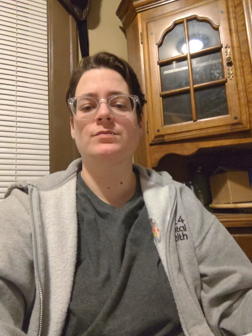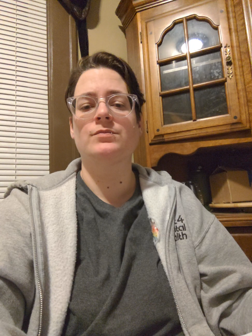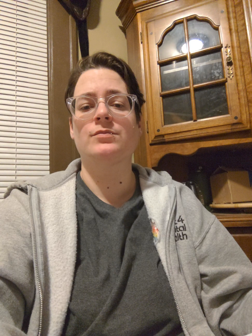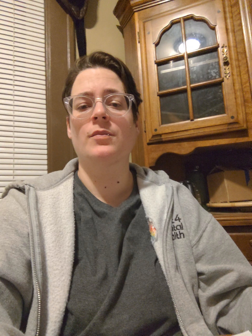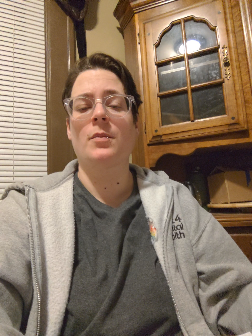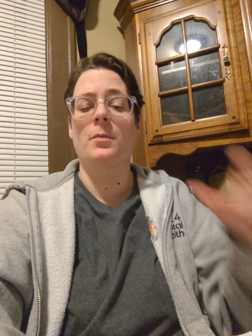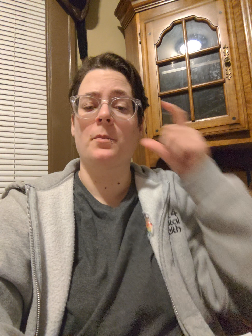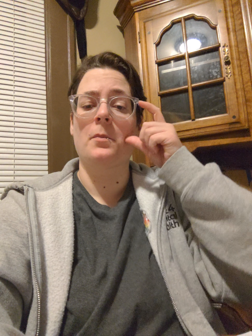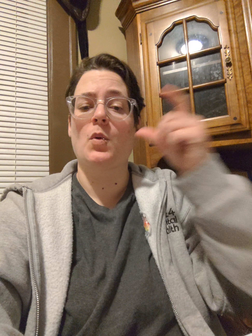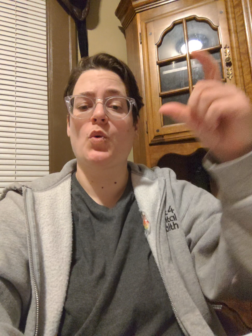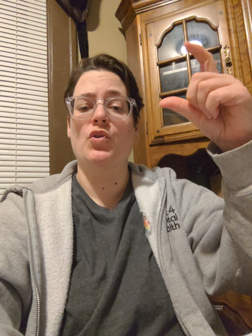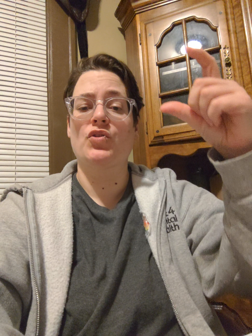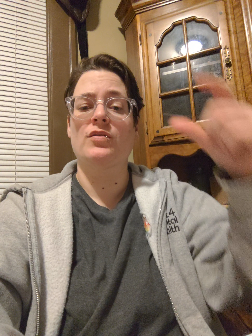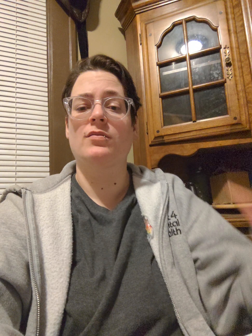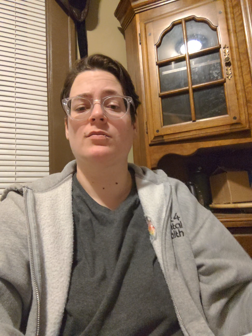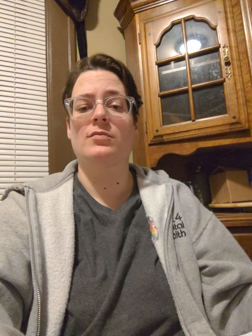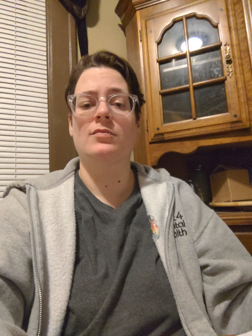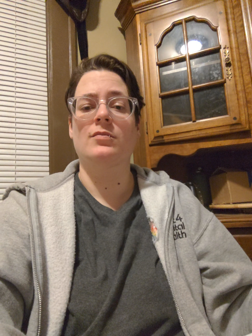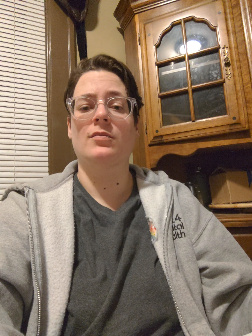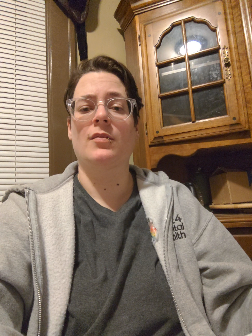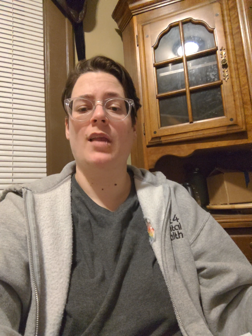moon